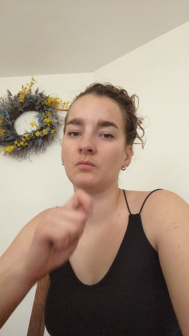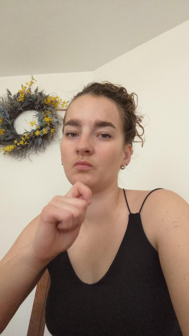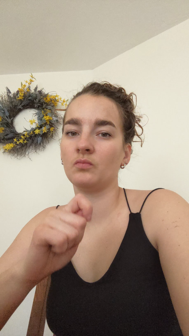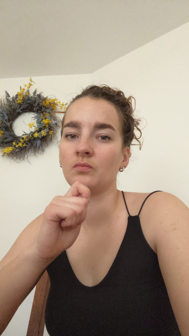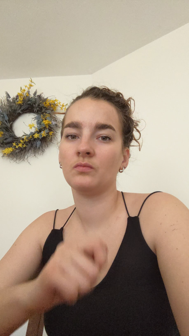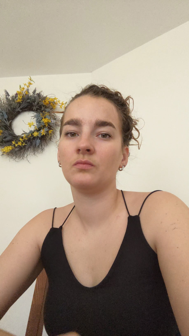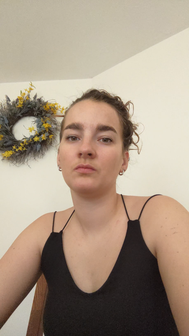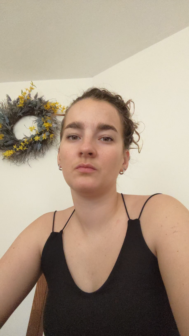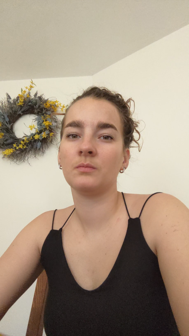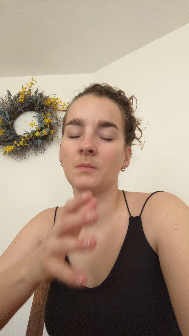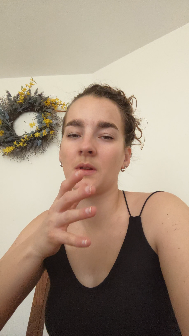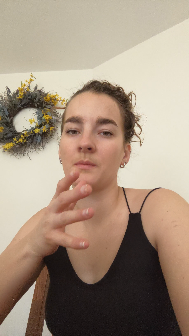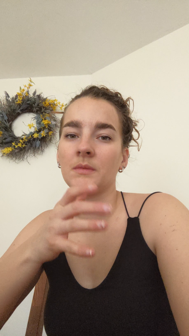mommy